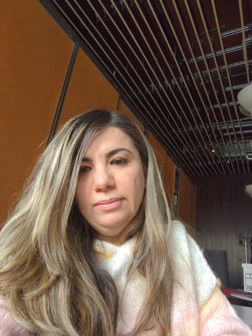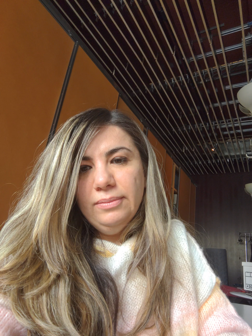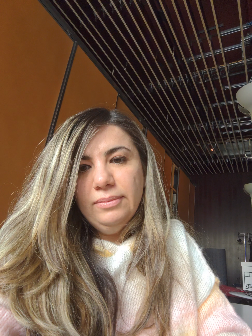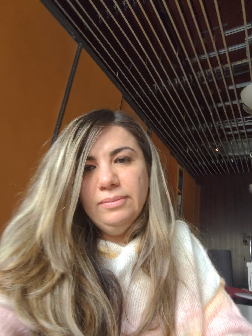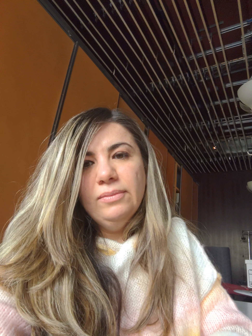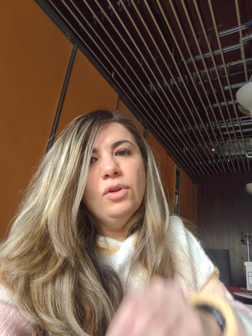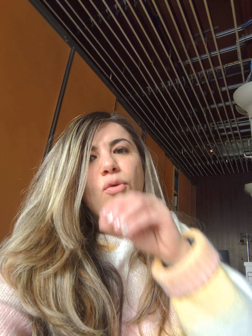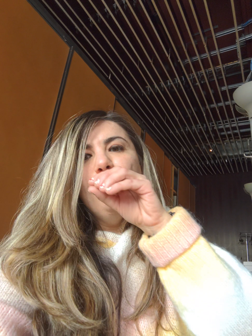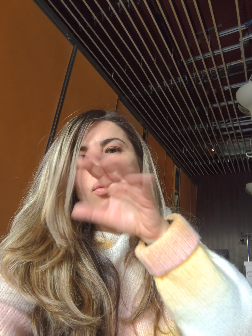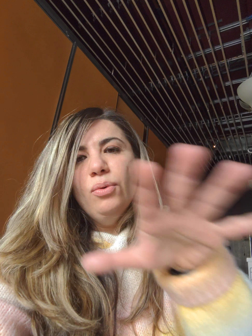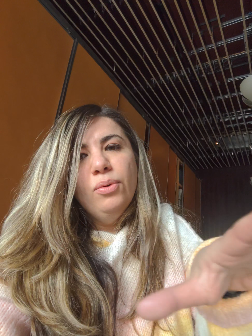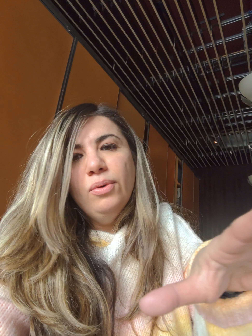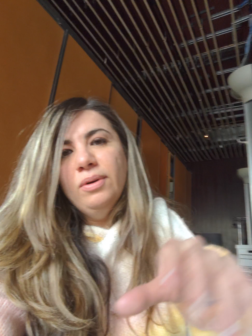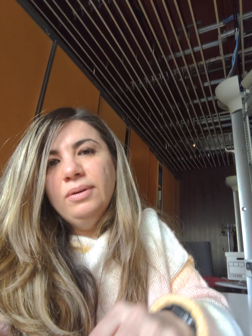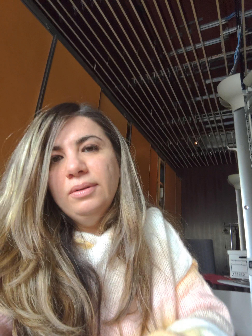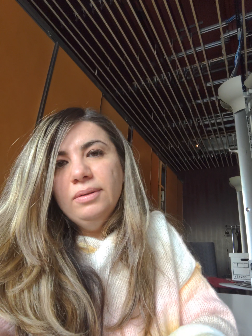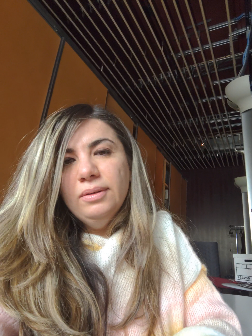blow